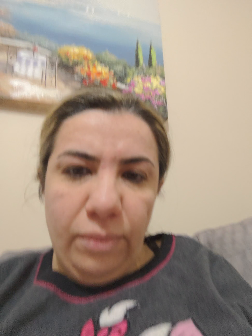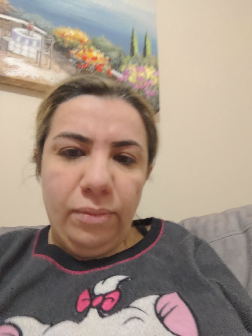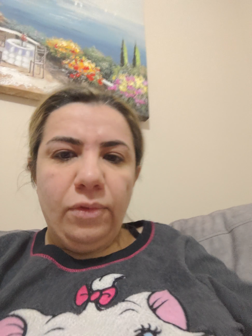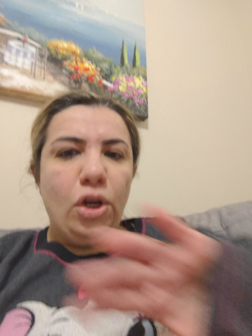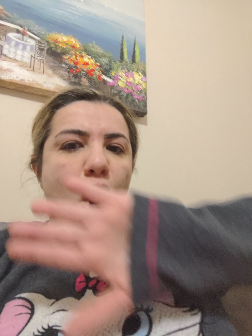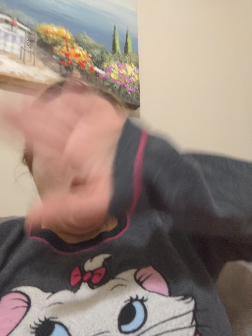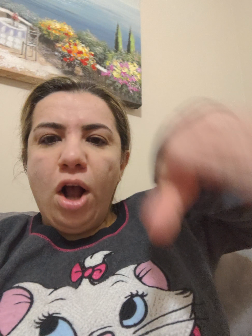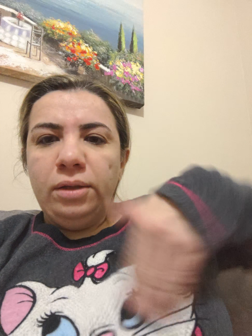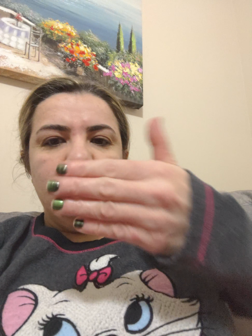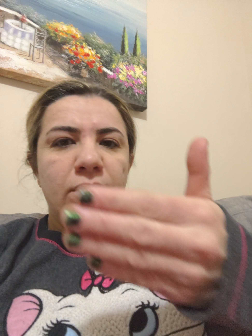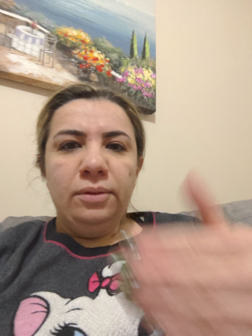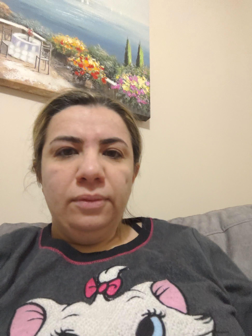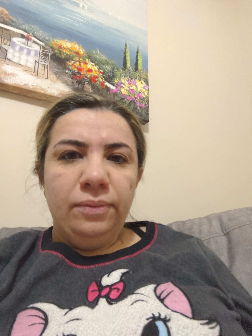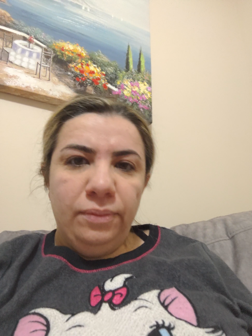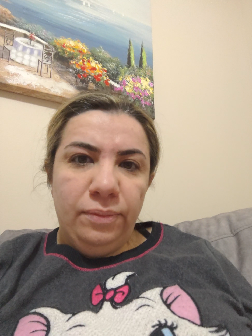all